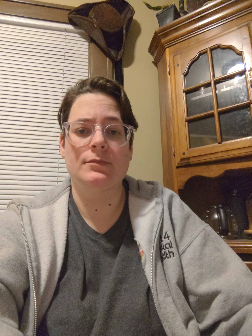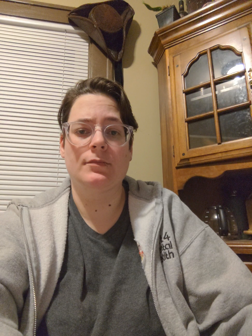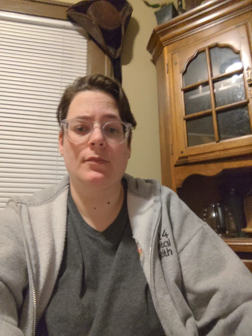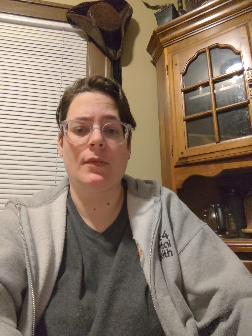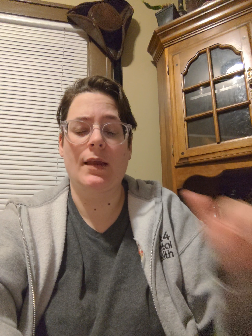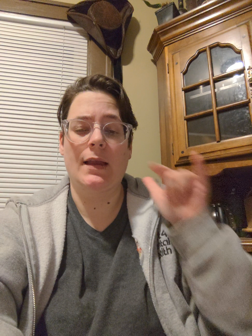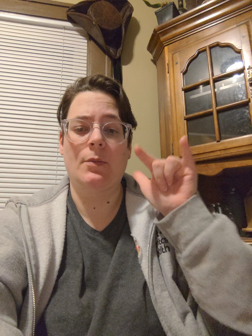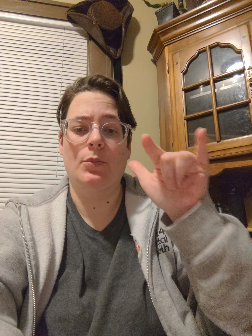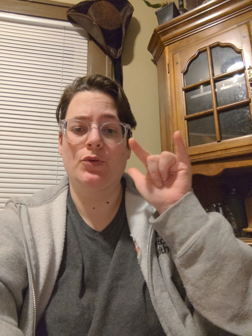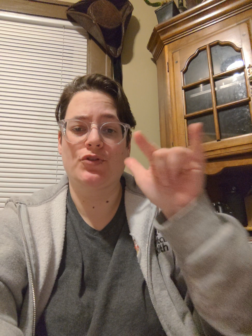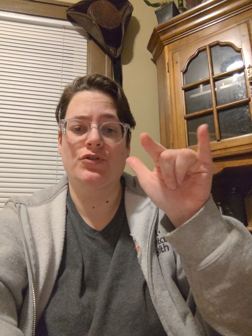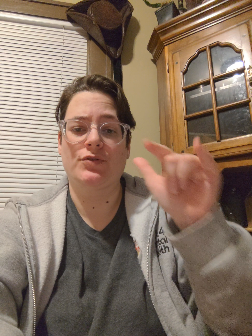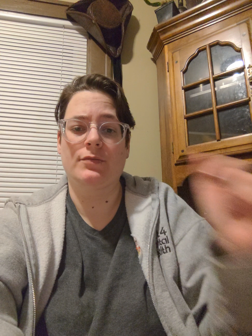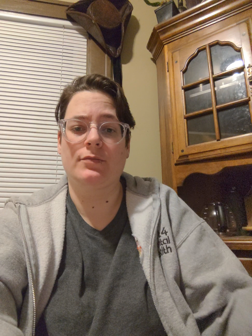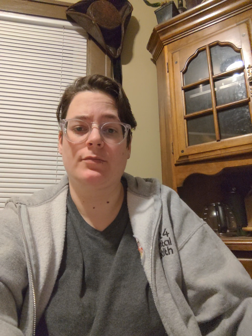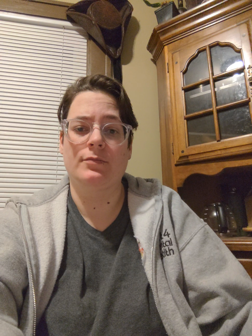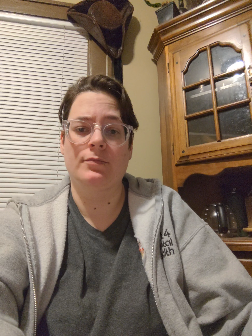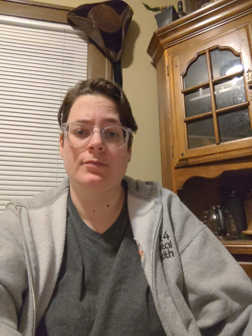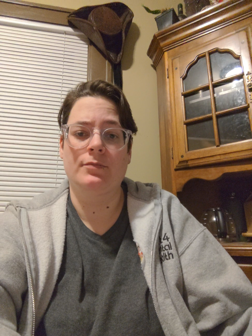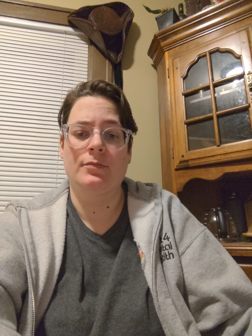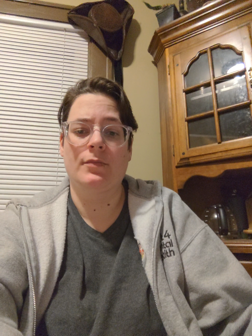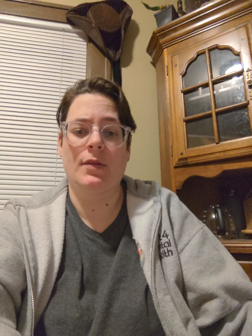airplane